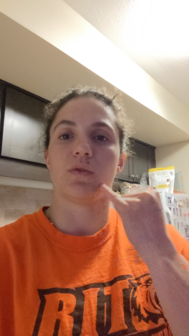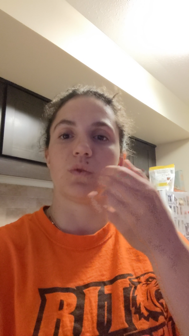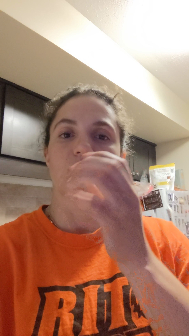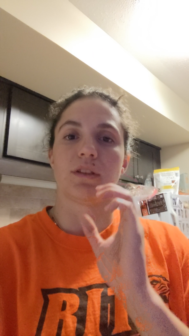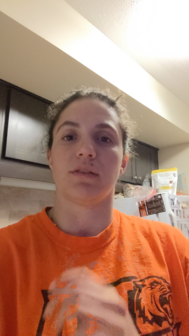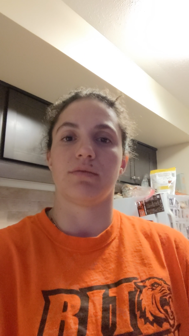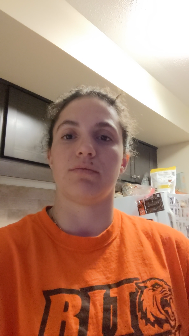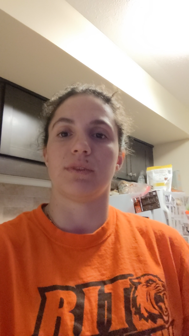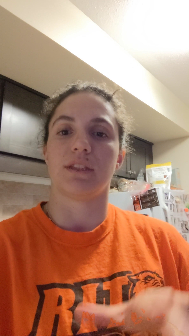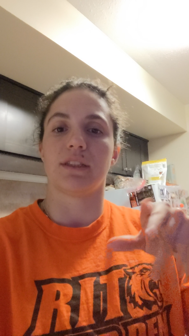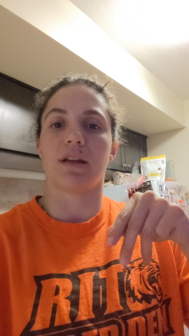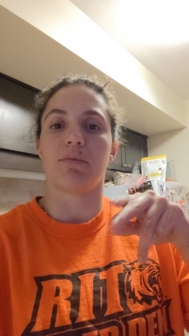diaper